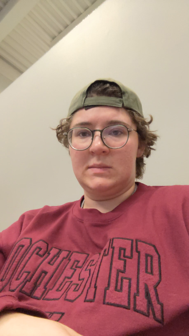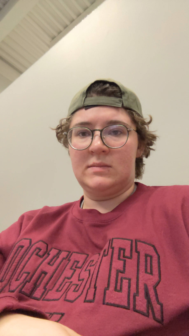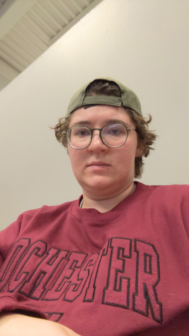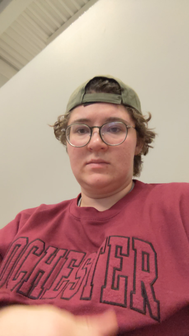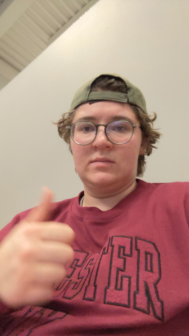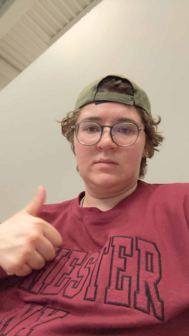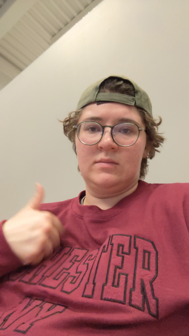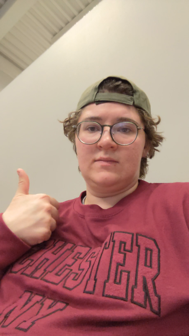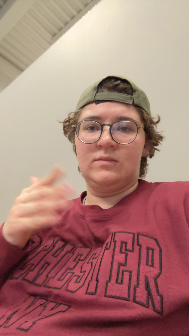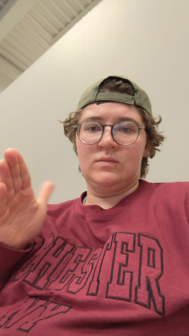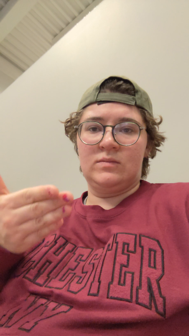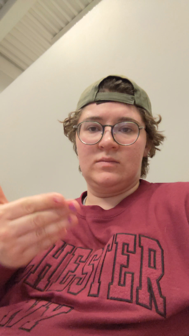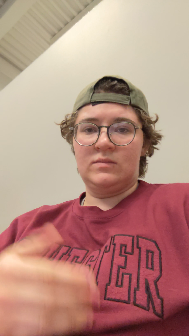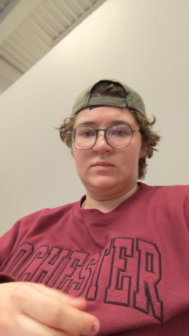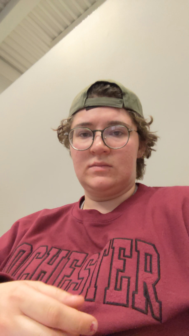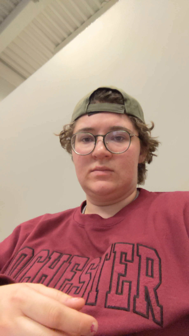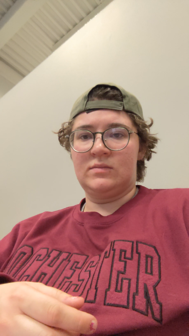living room